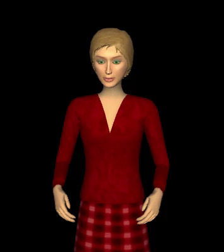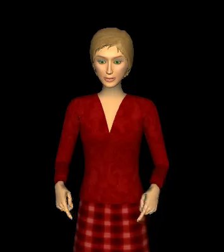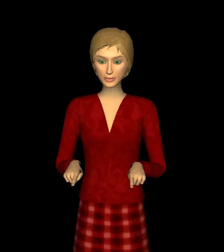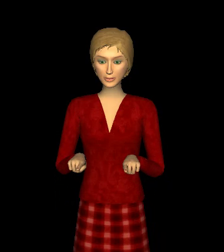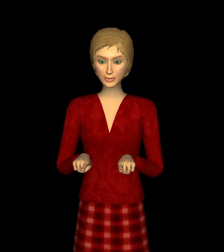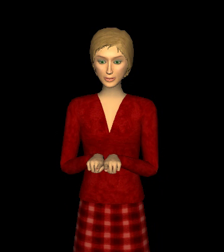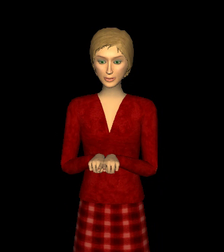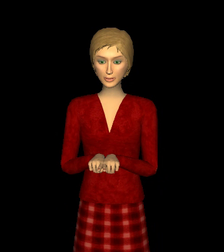أيضا